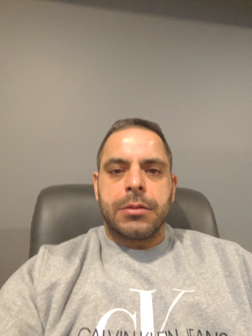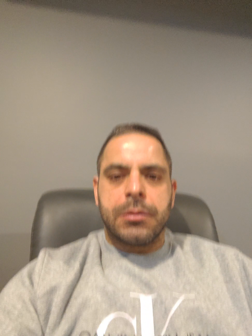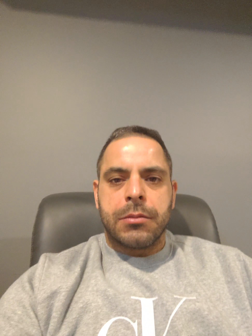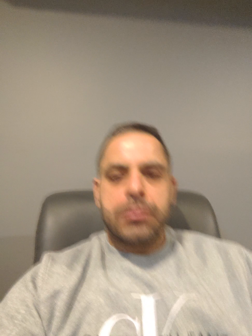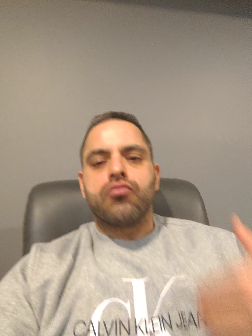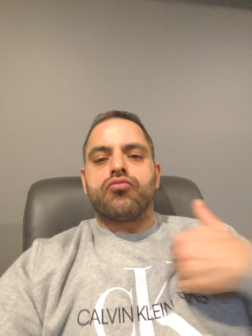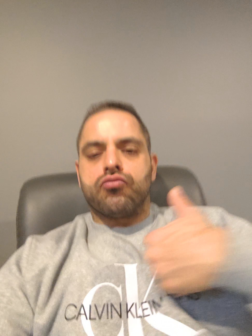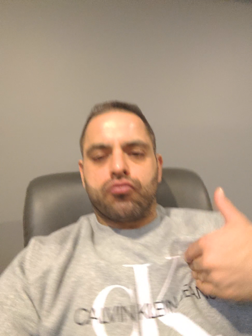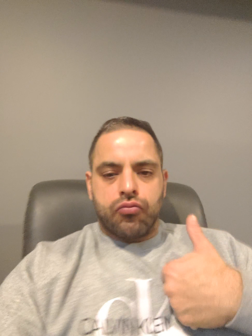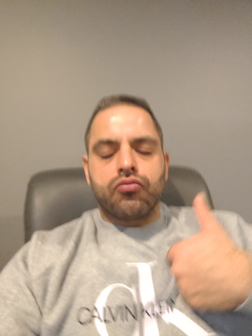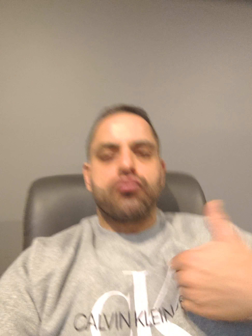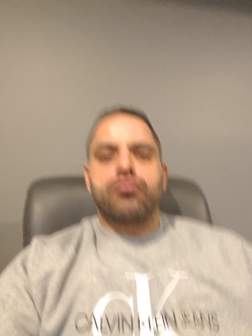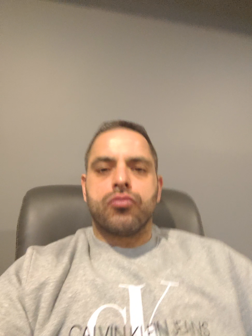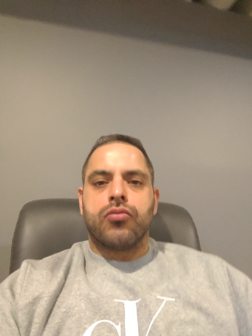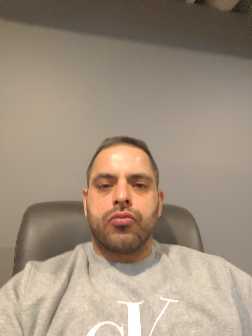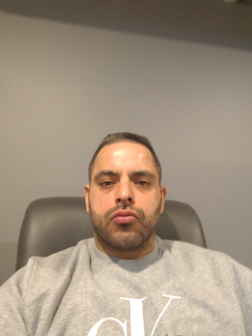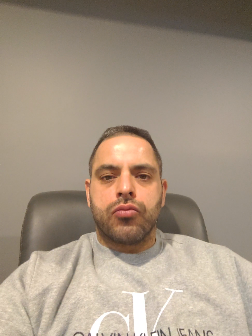animal